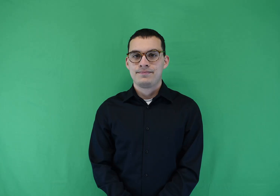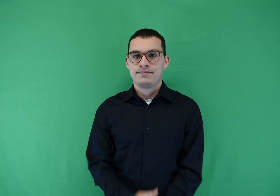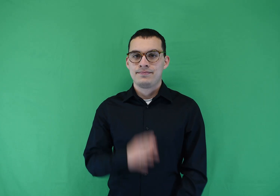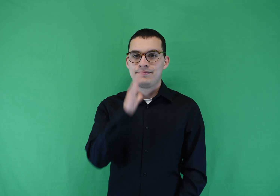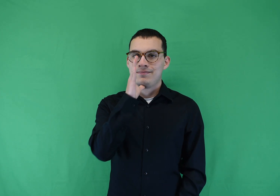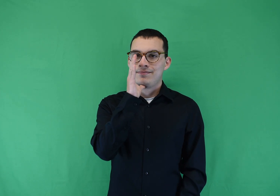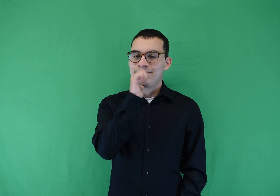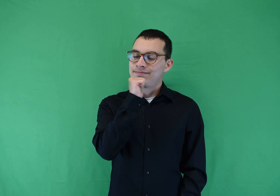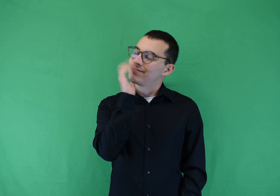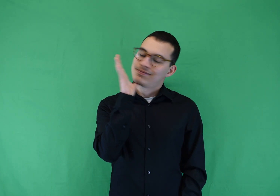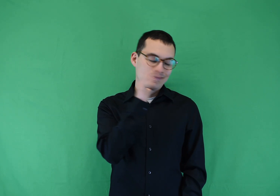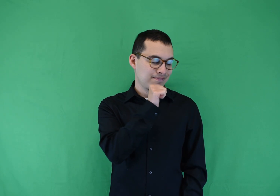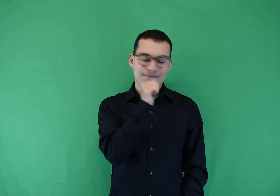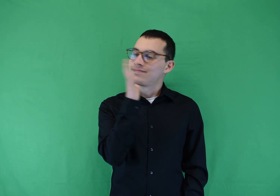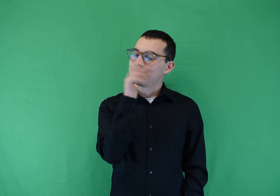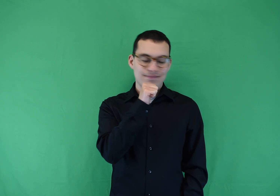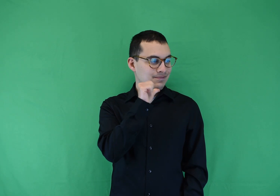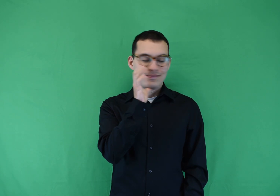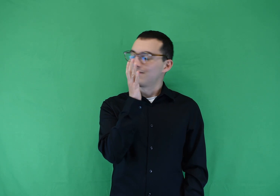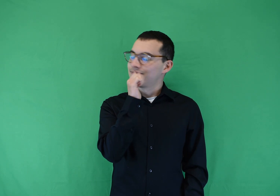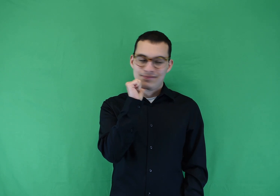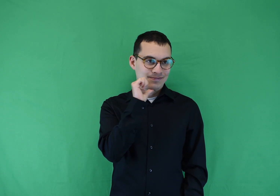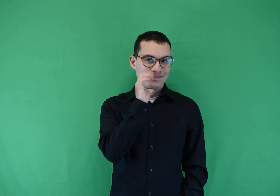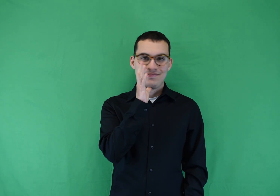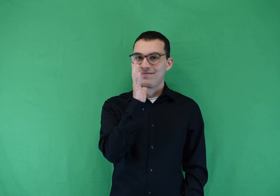no poder